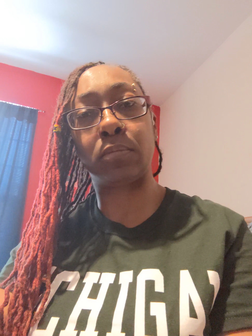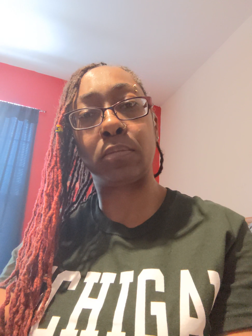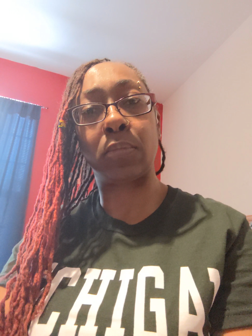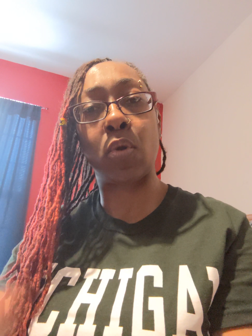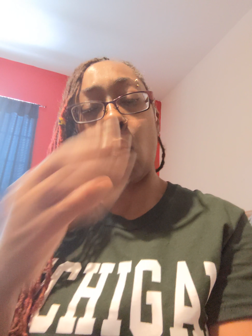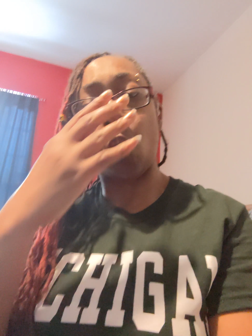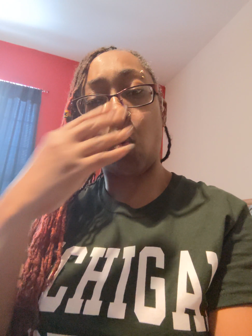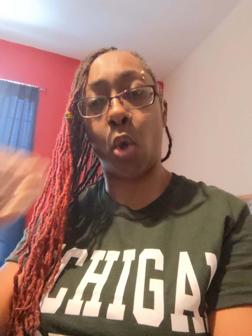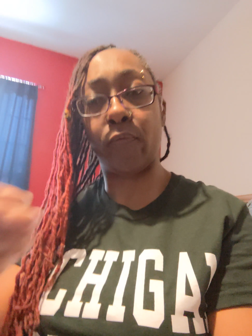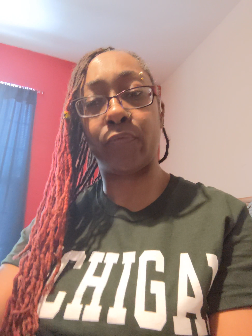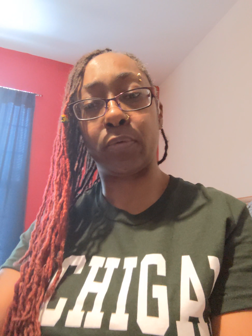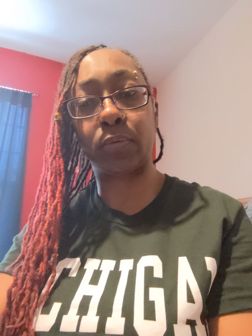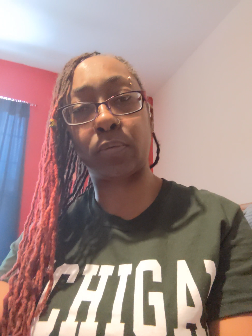wolf